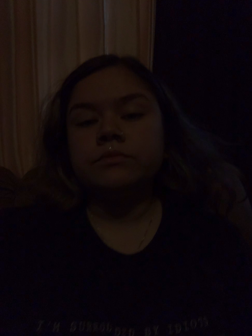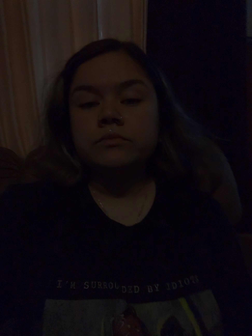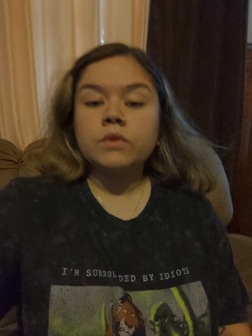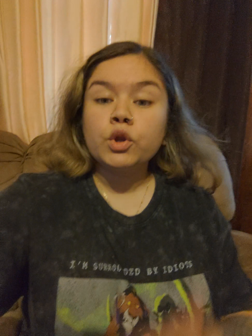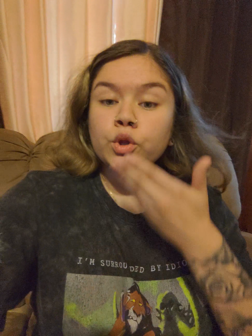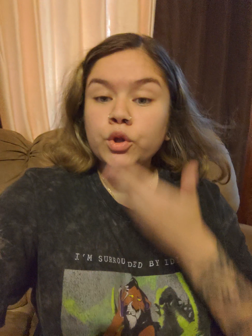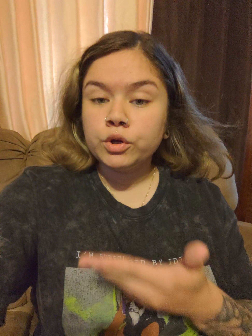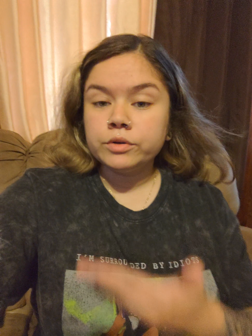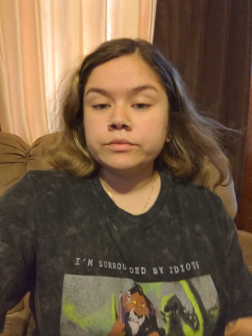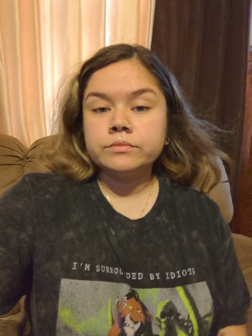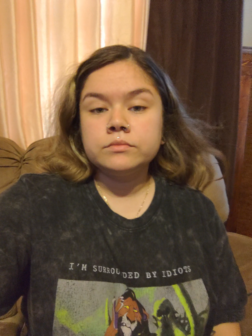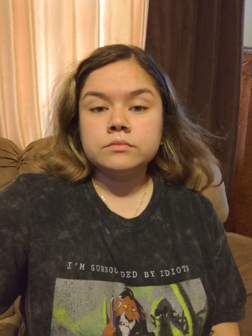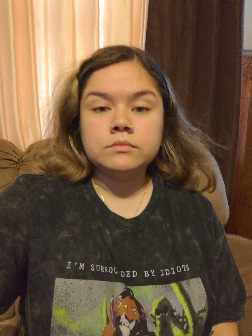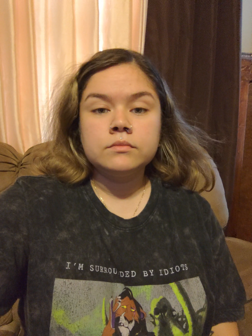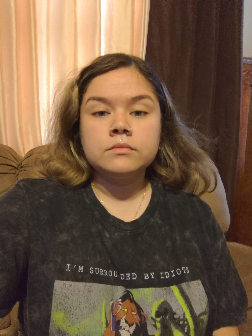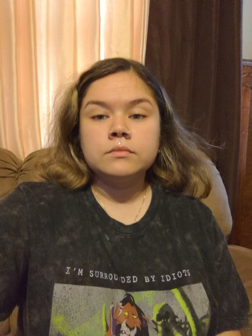good